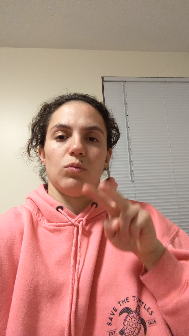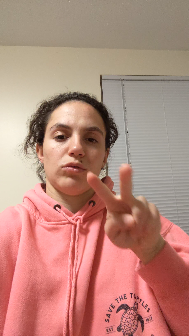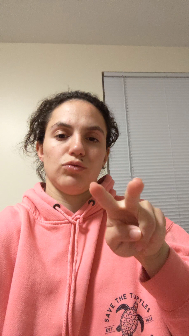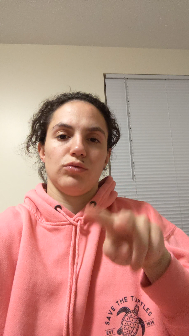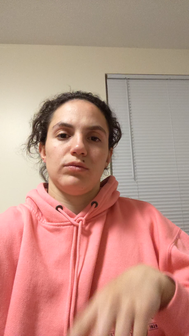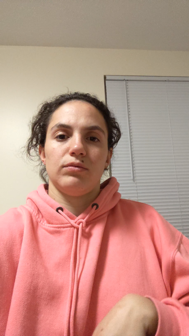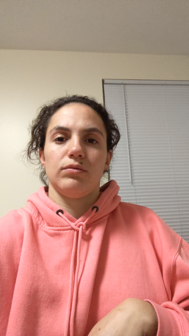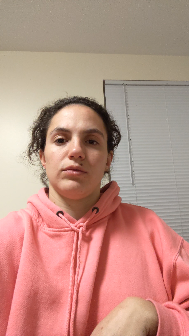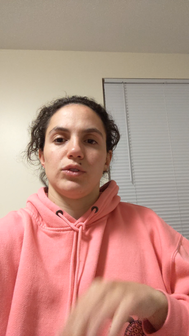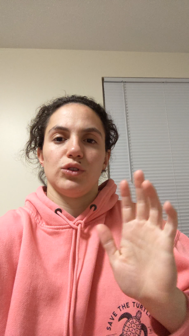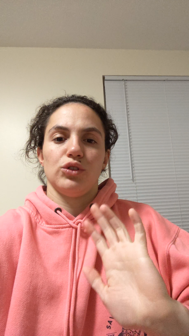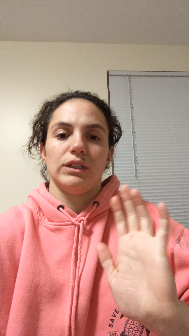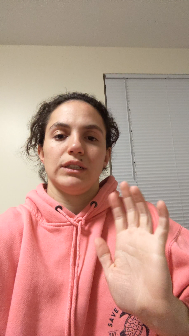cheese